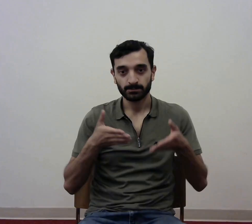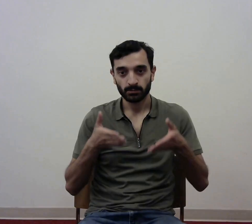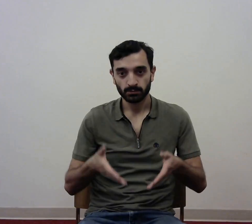burda